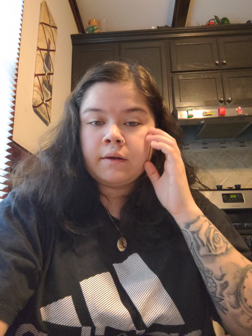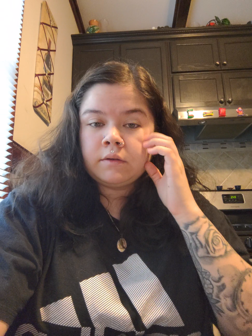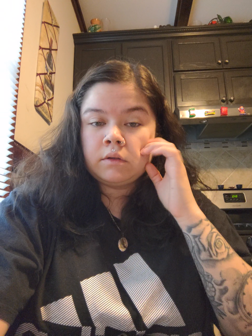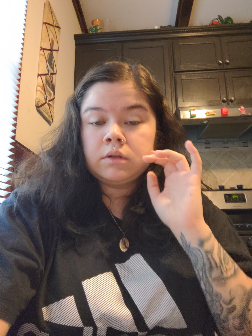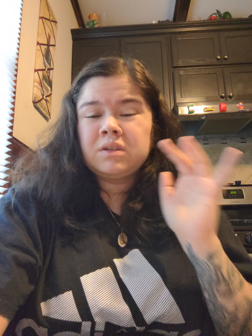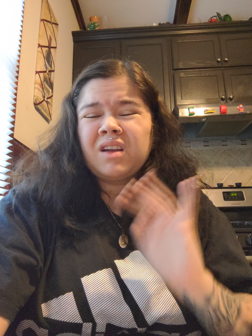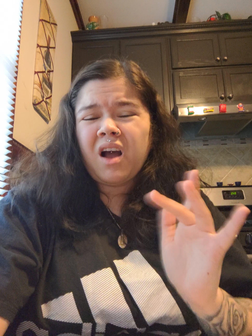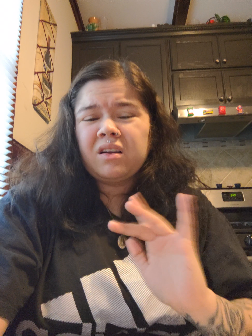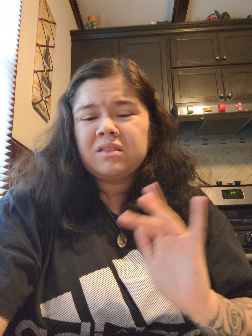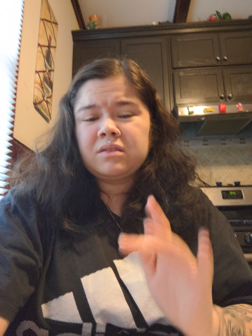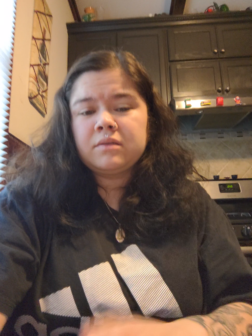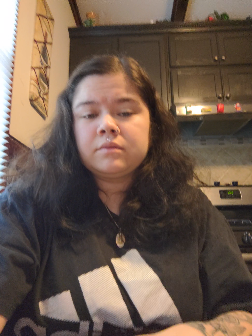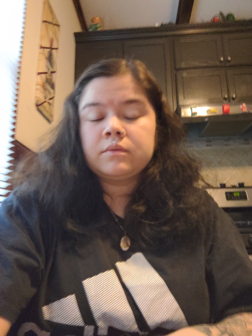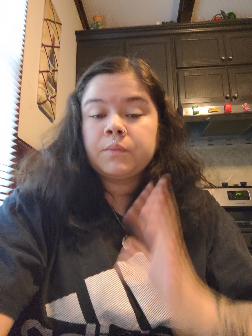yucky